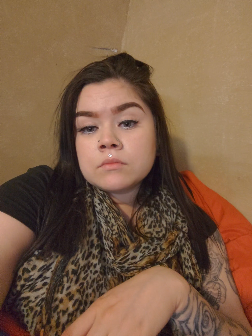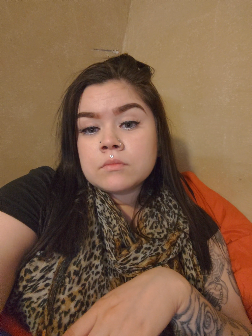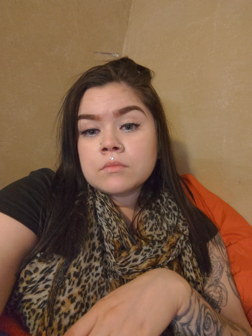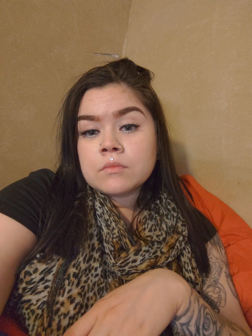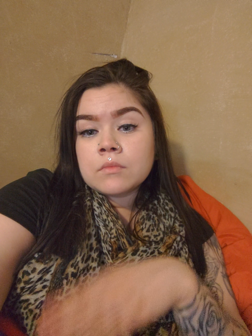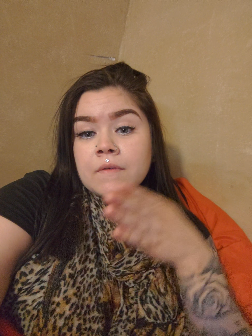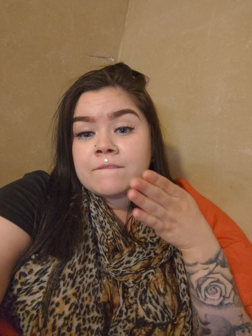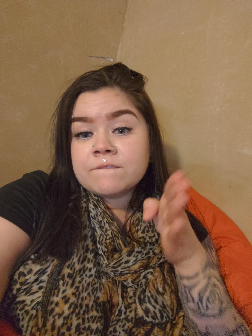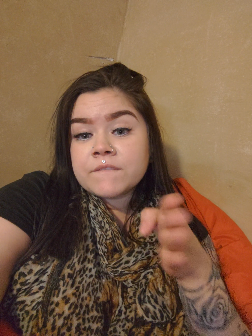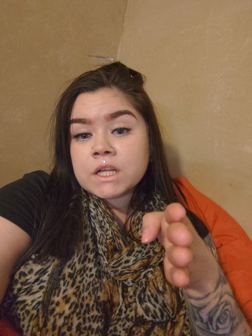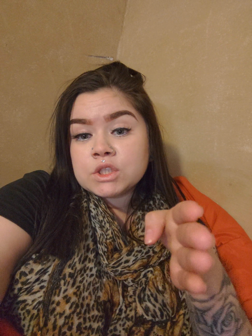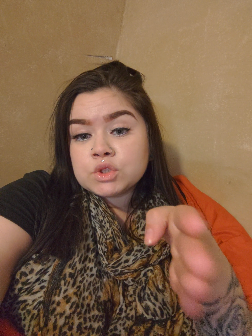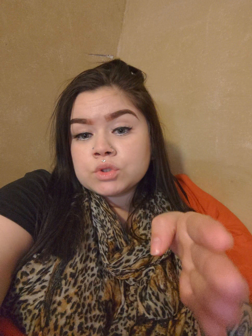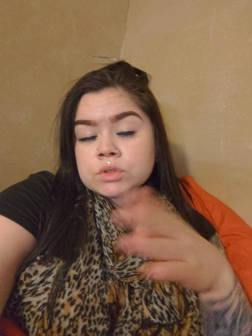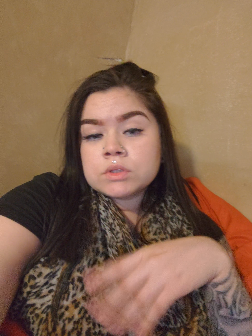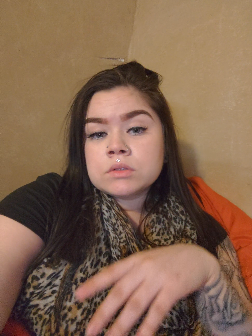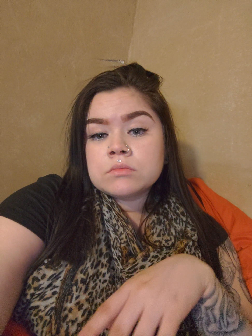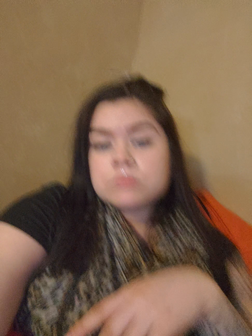fish